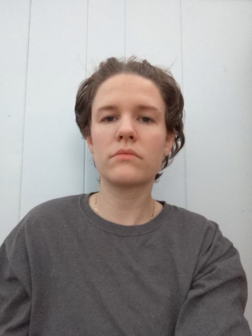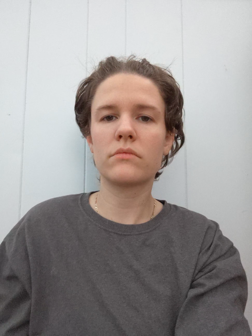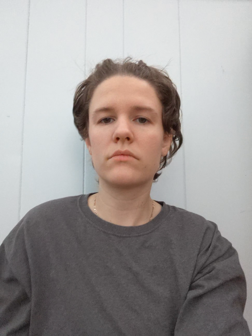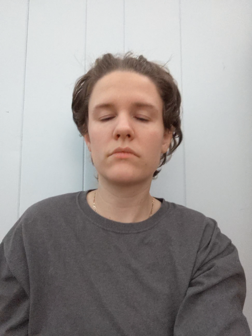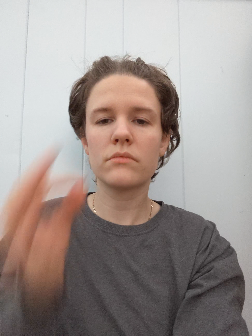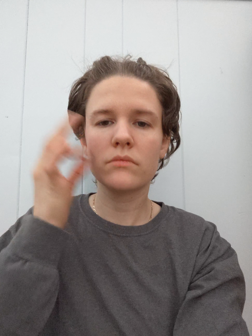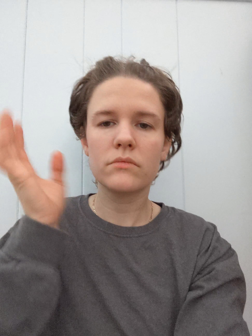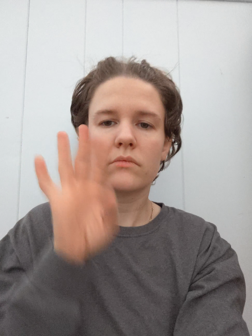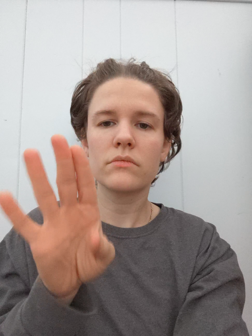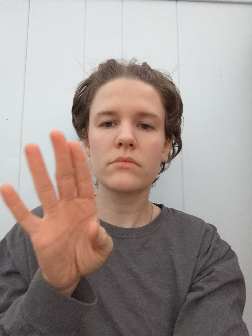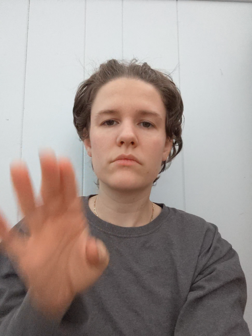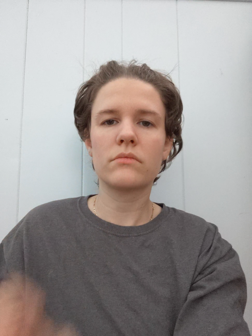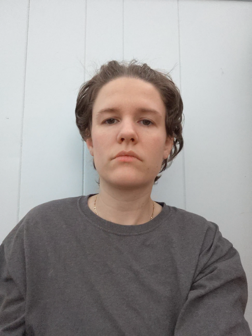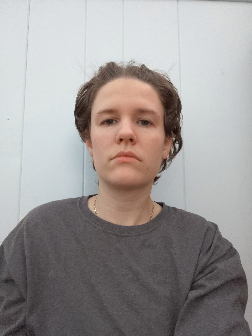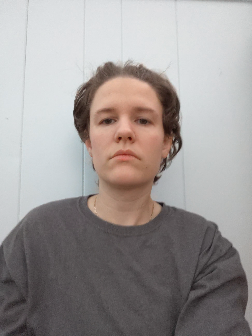bee